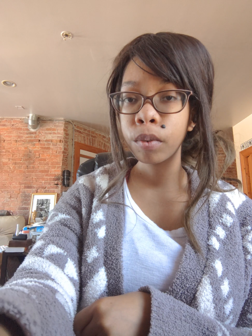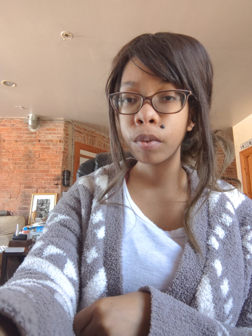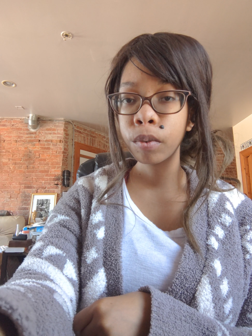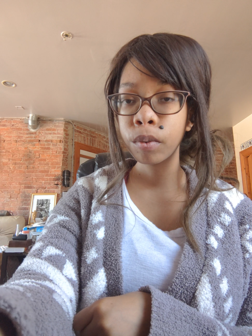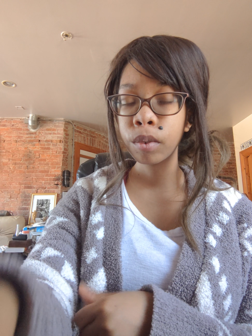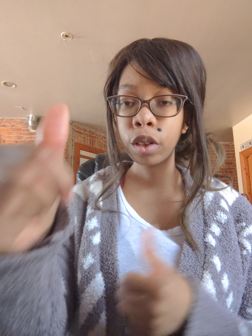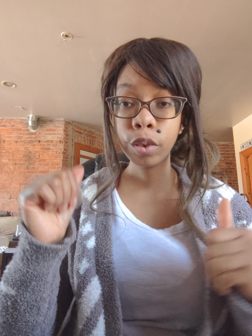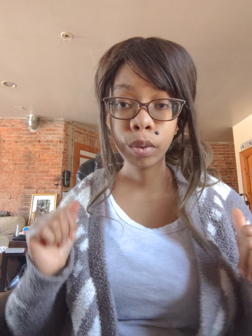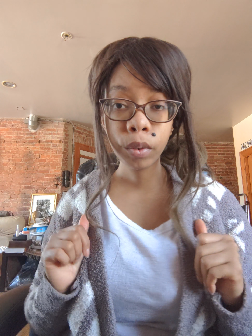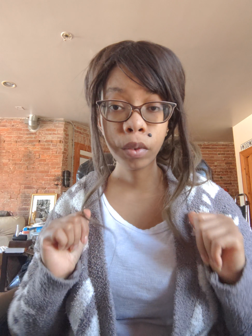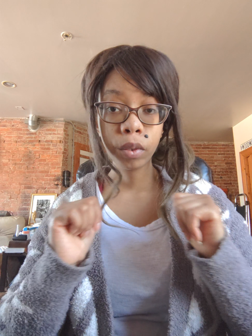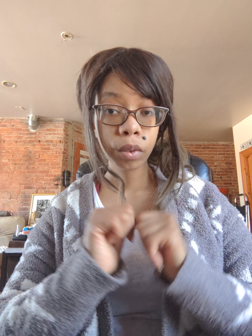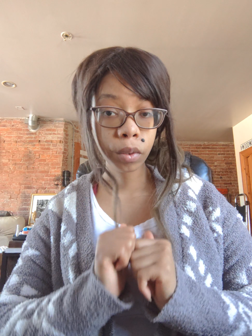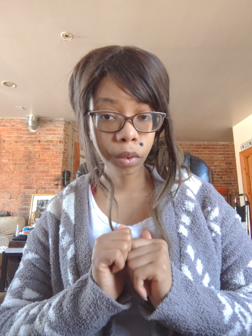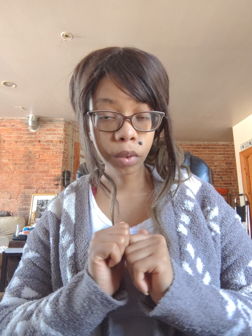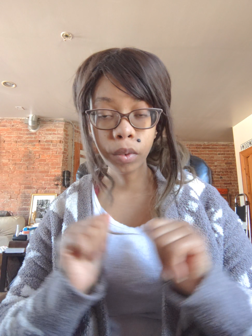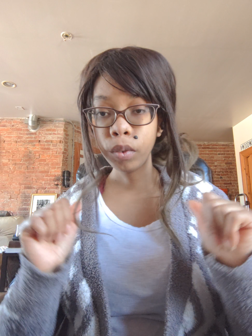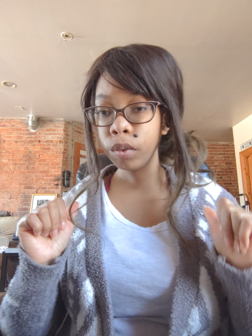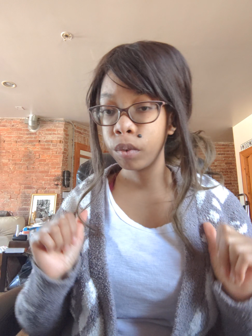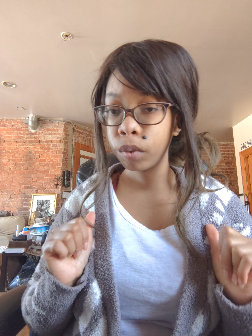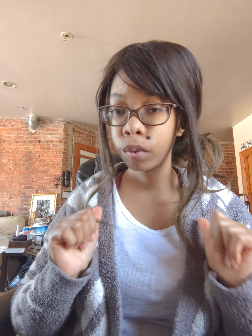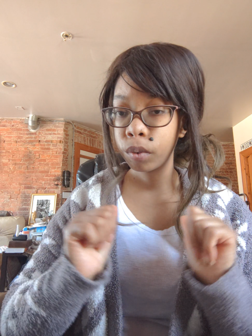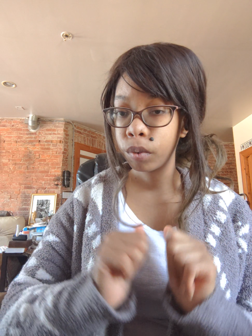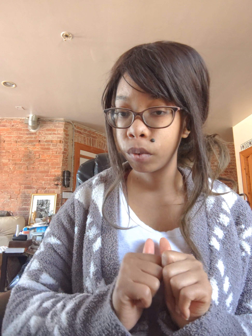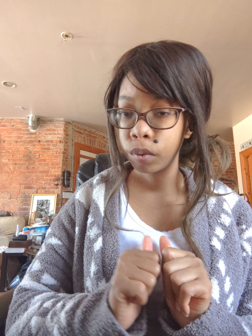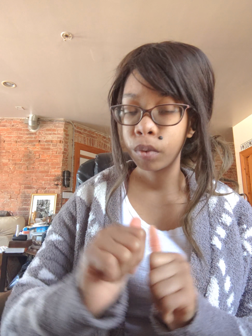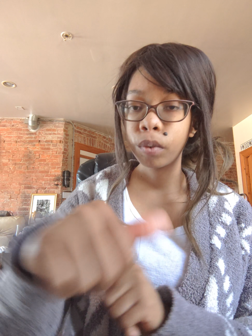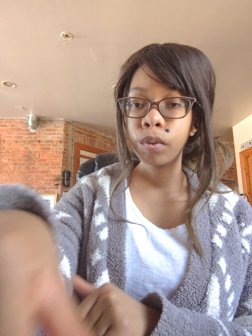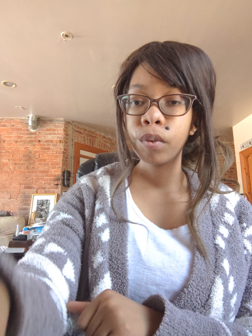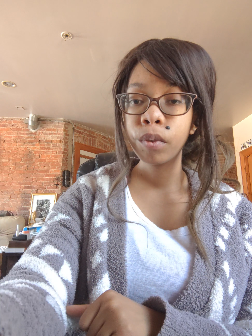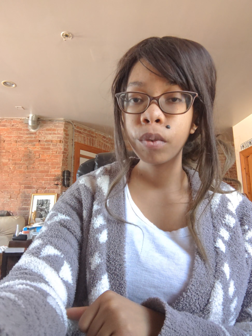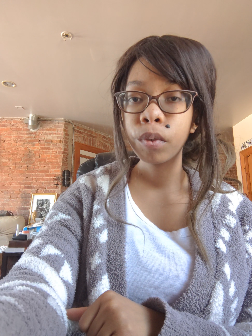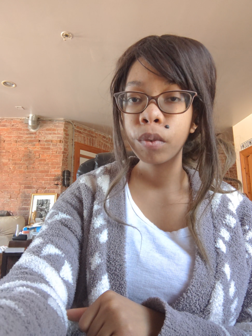jacket